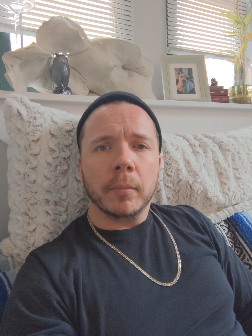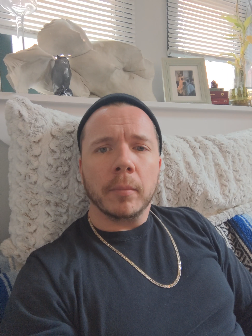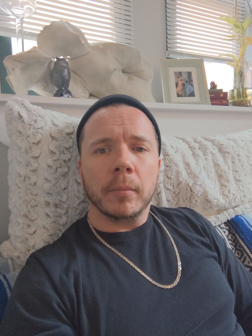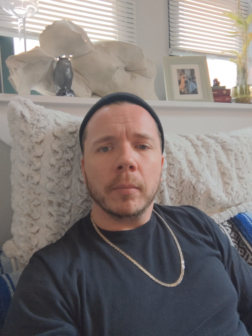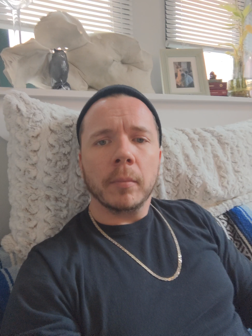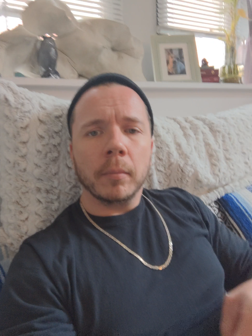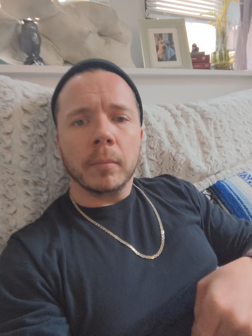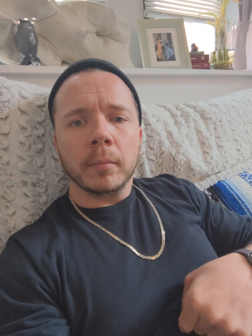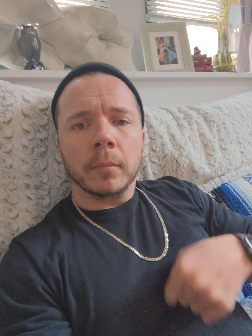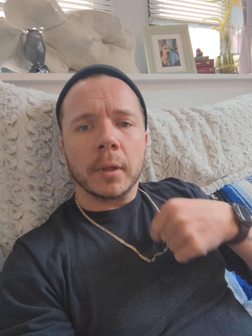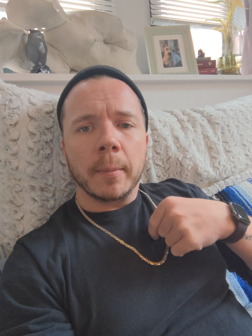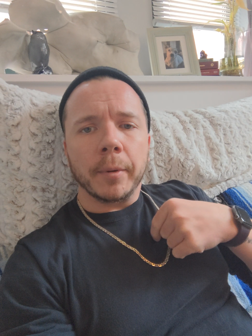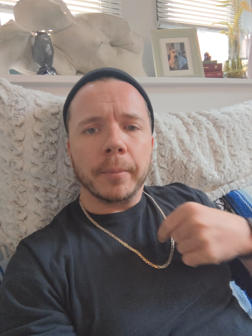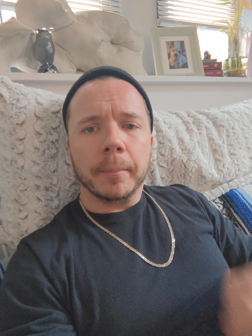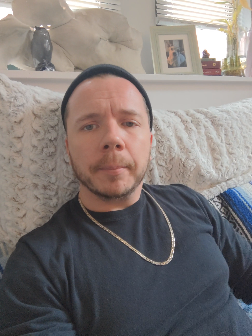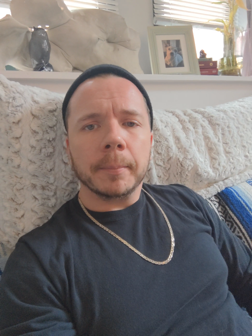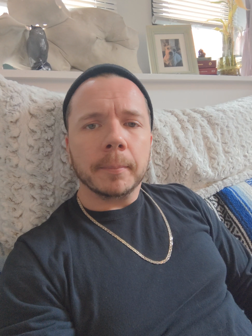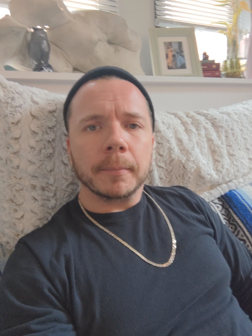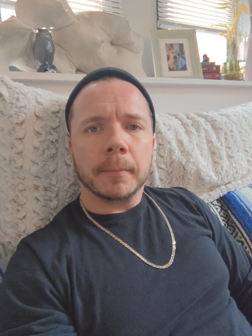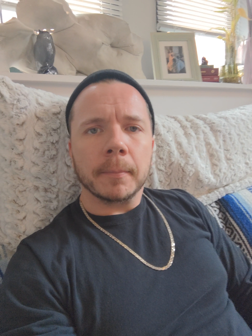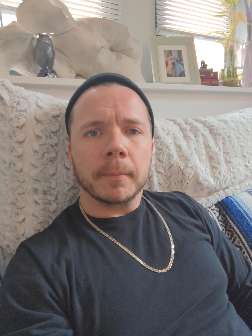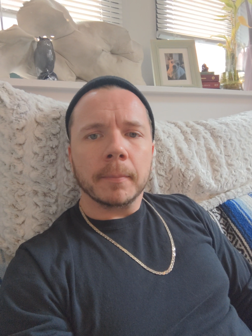zipper